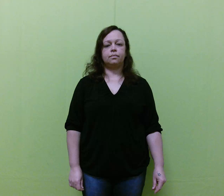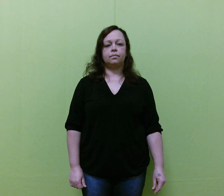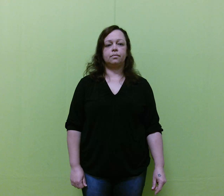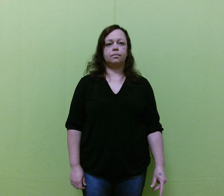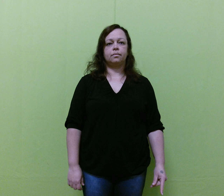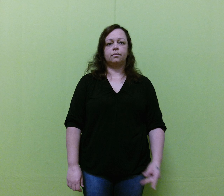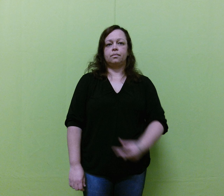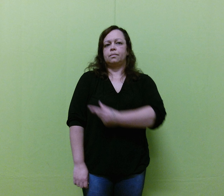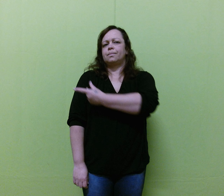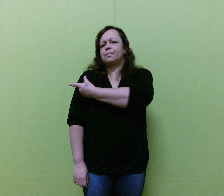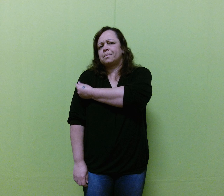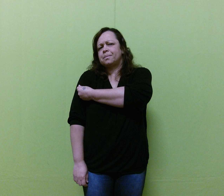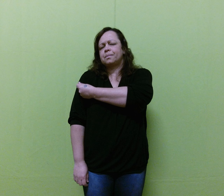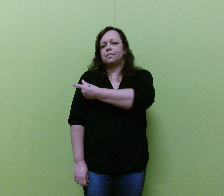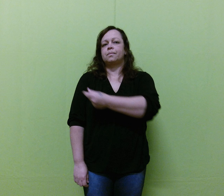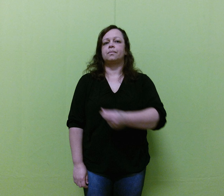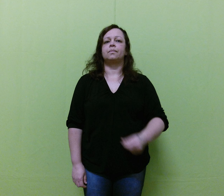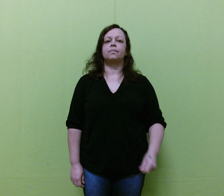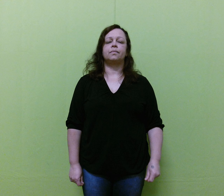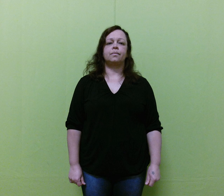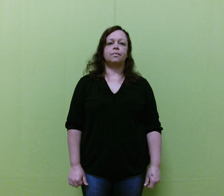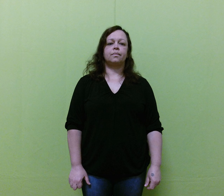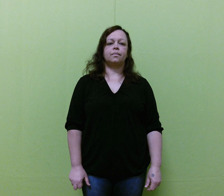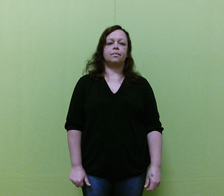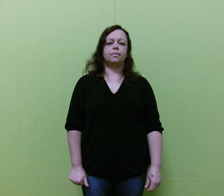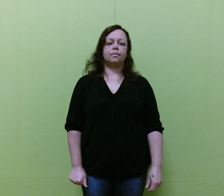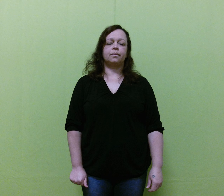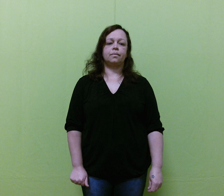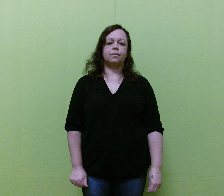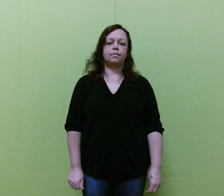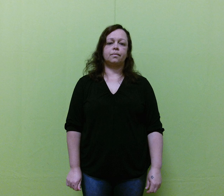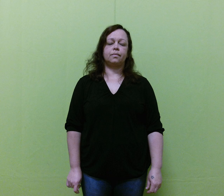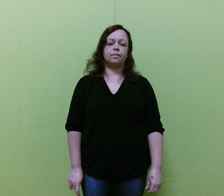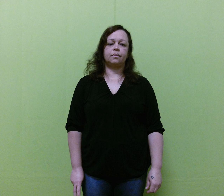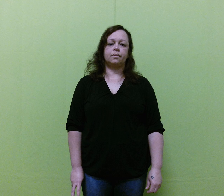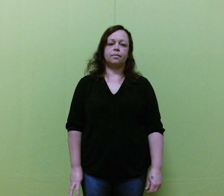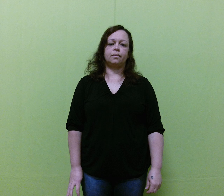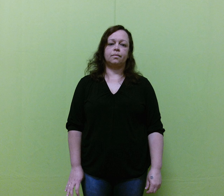vacina